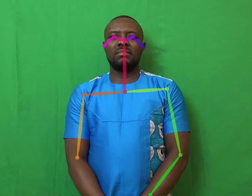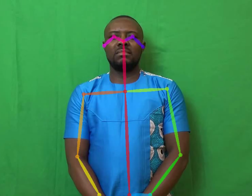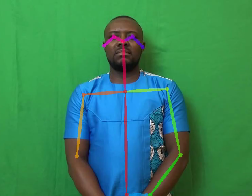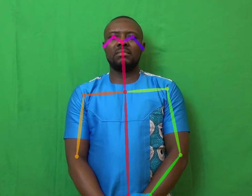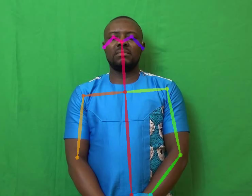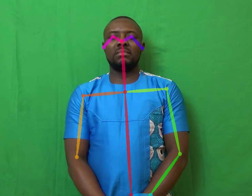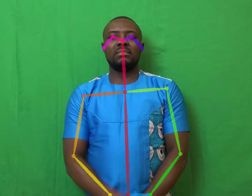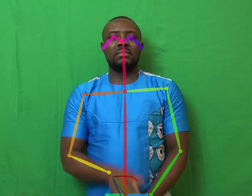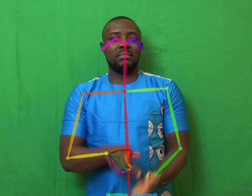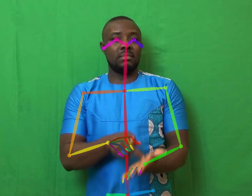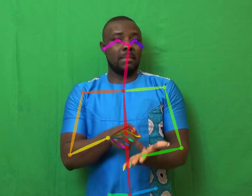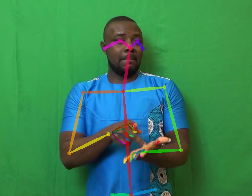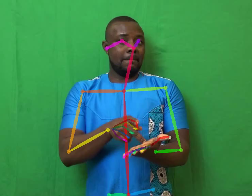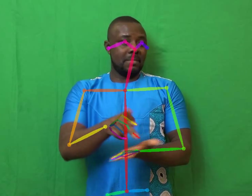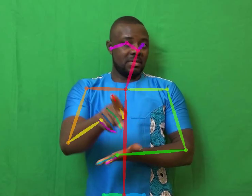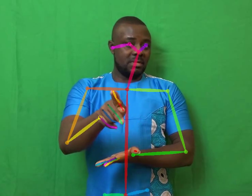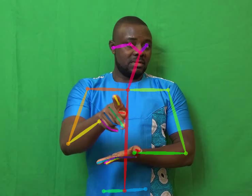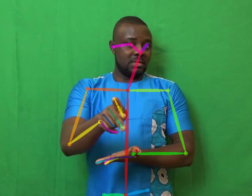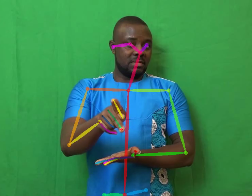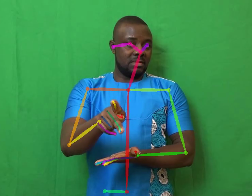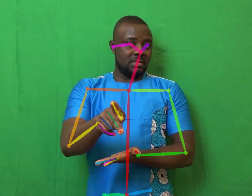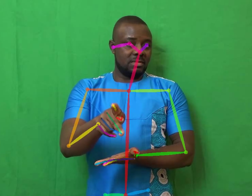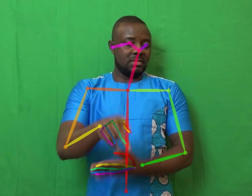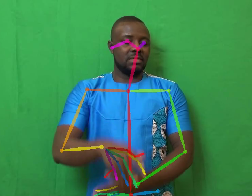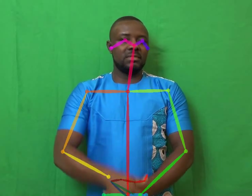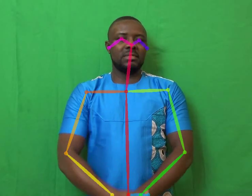pay